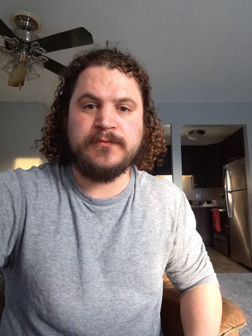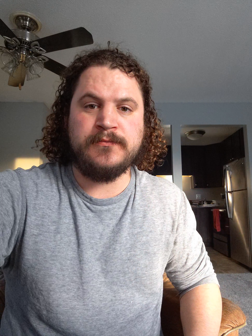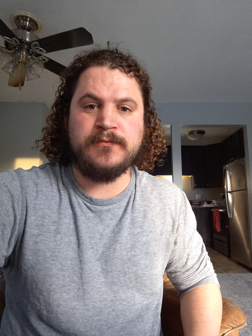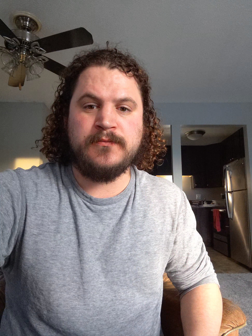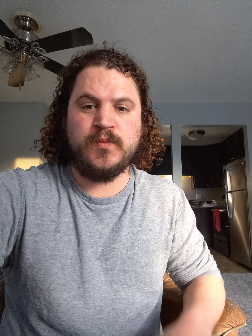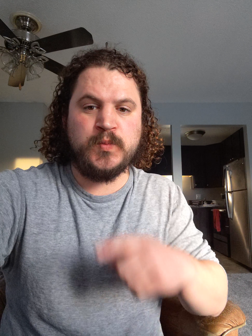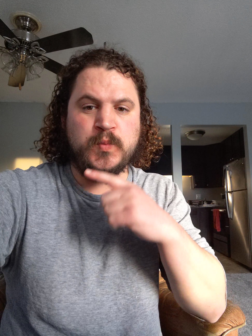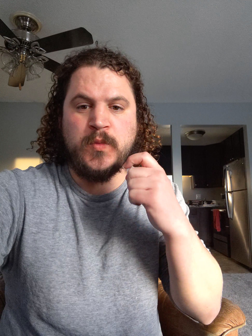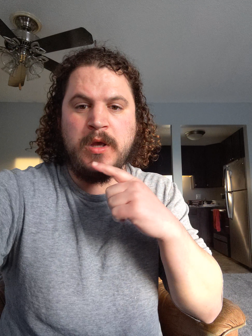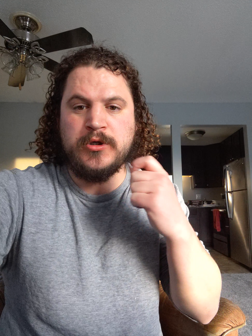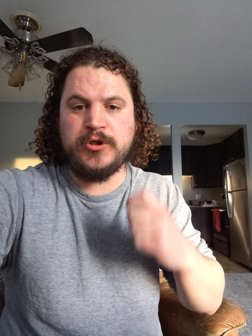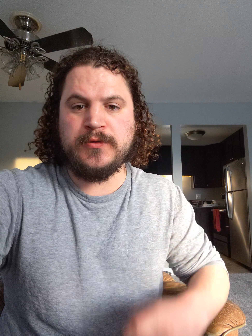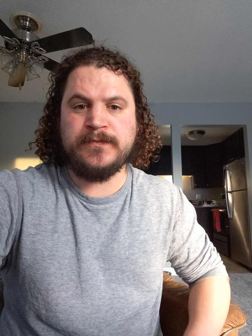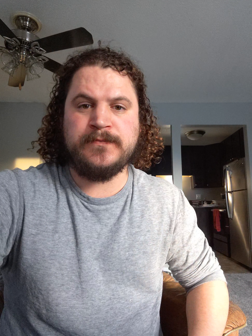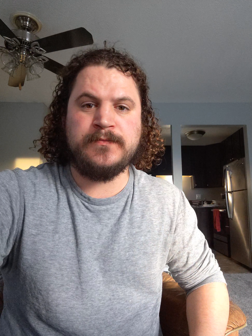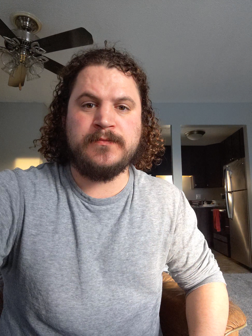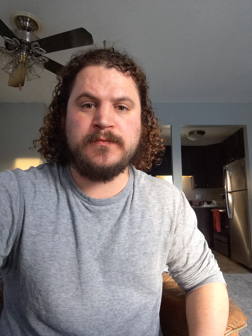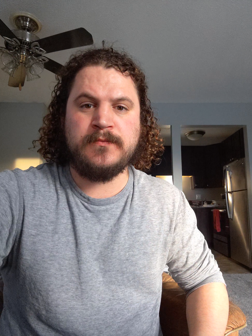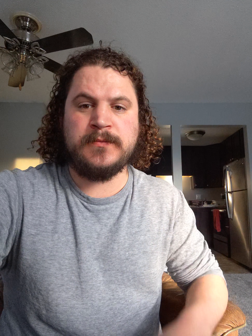dryer